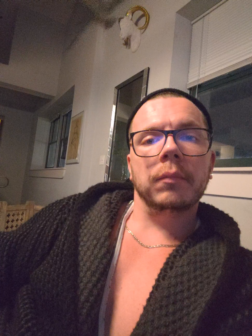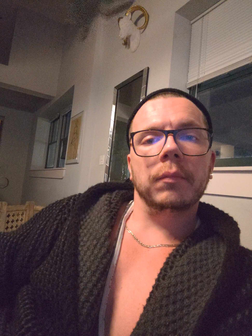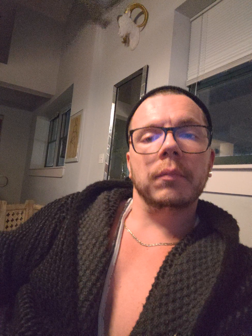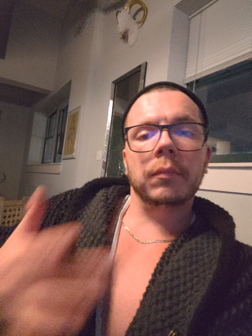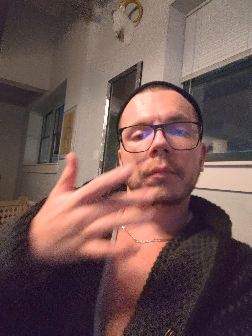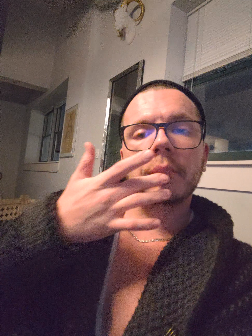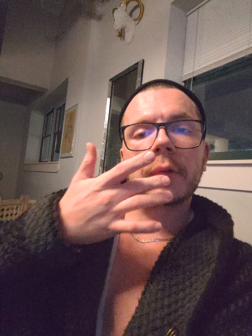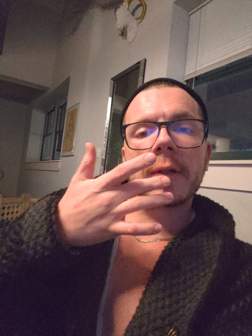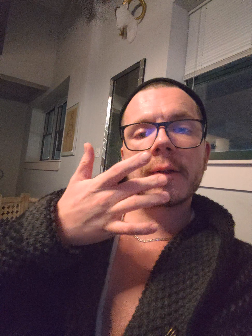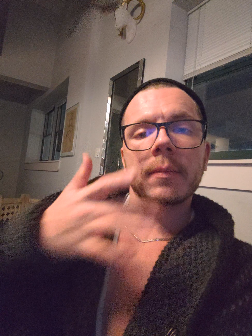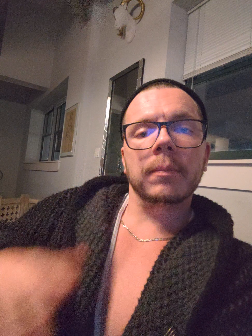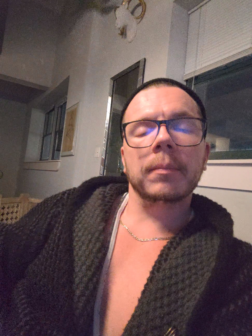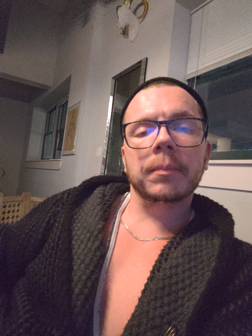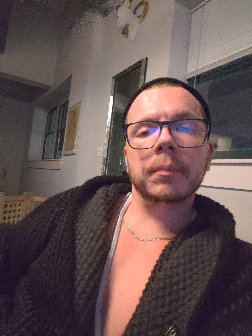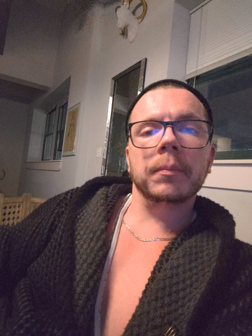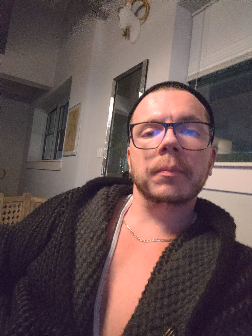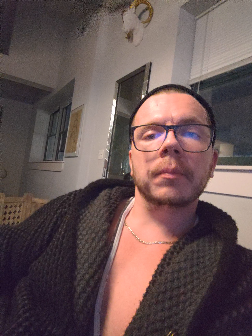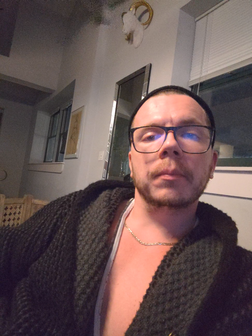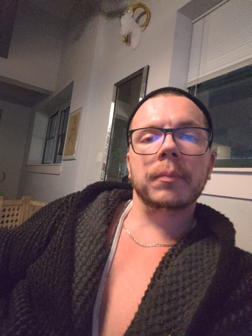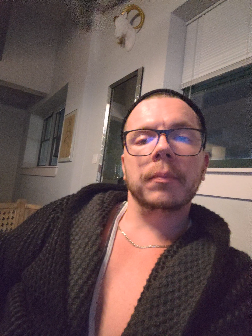taste